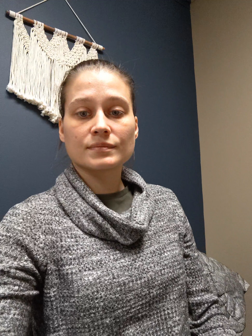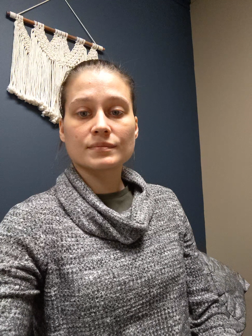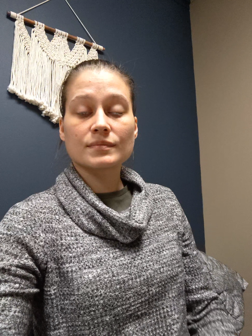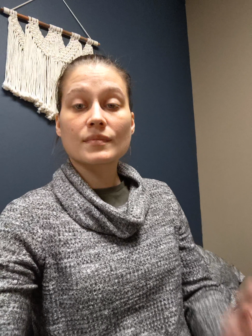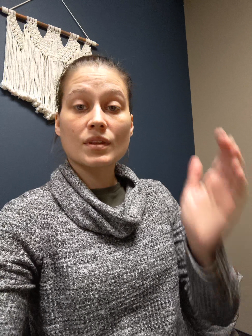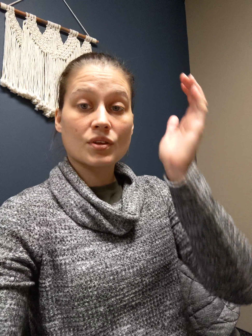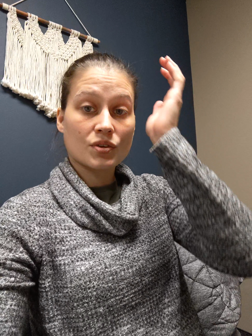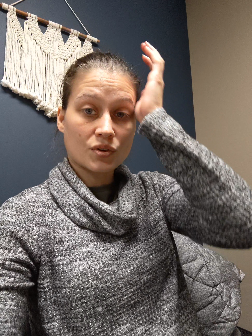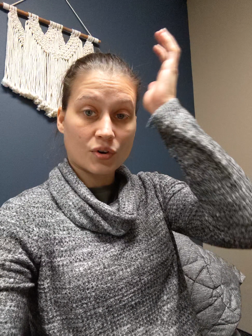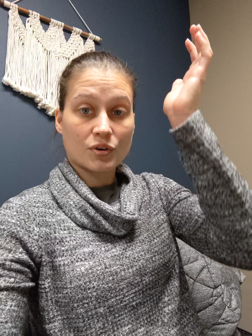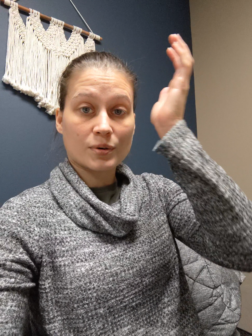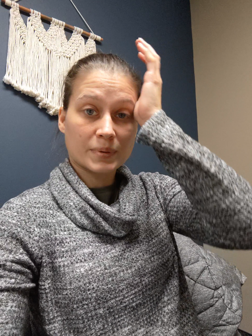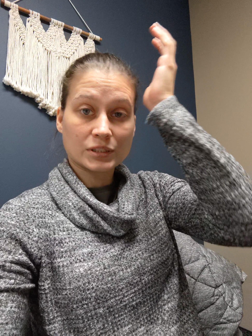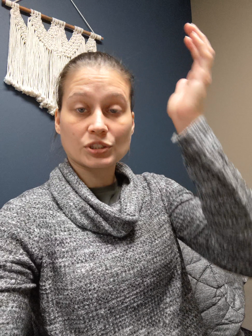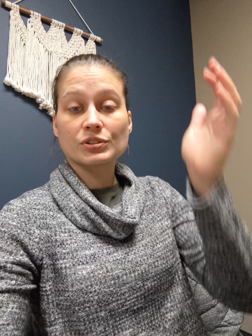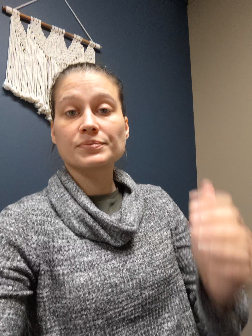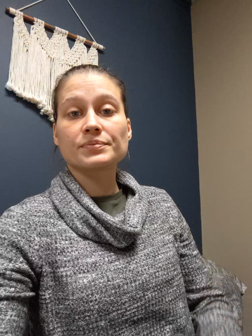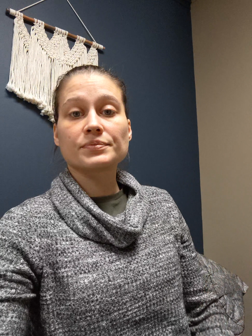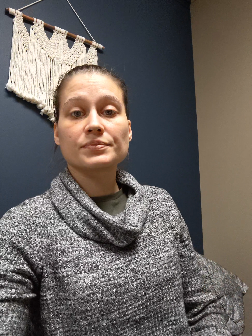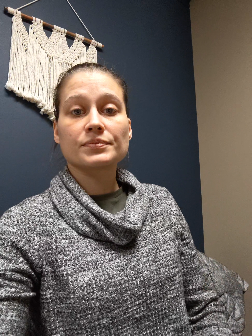garbage